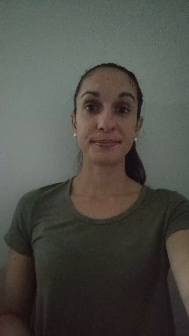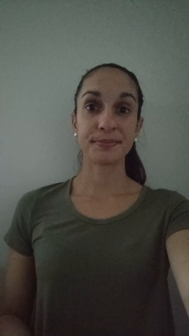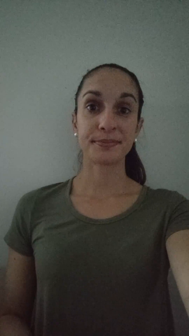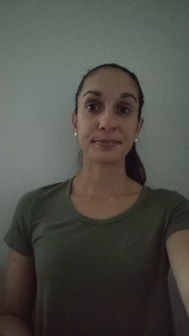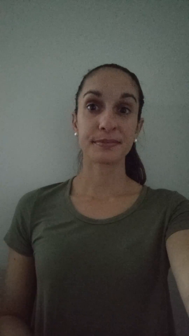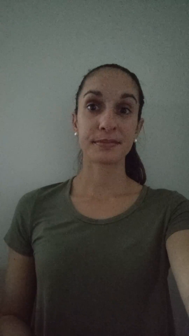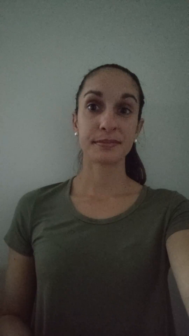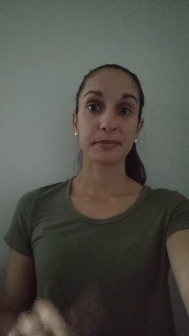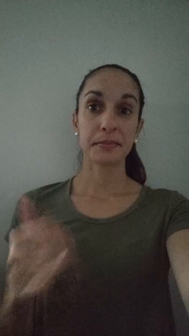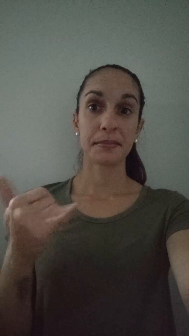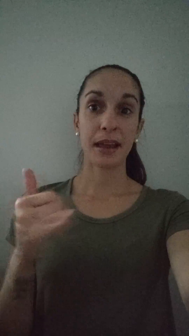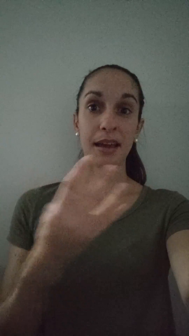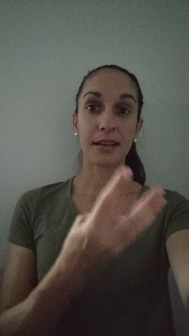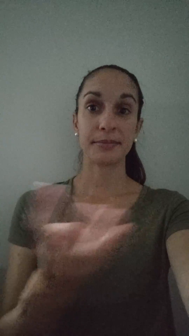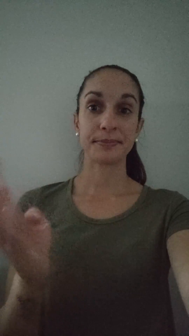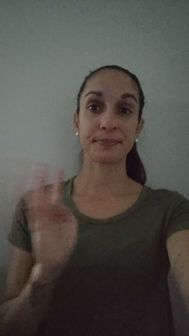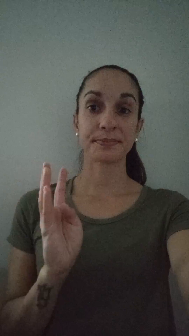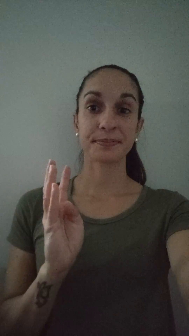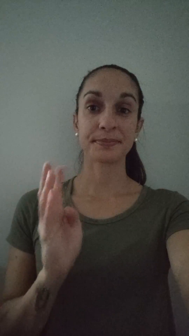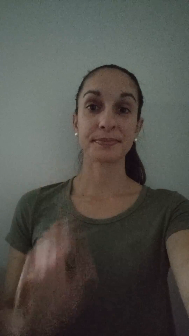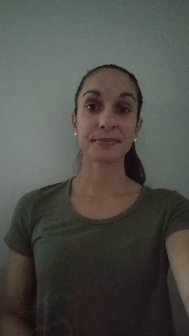playpen